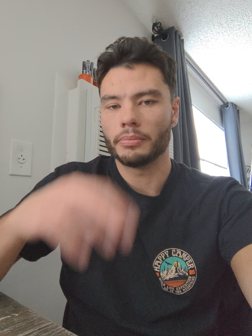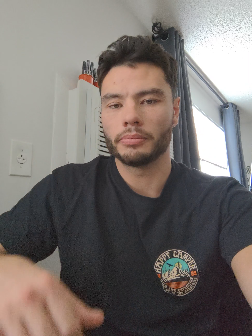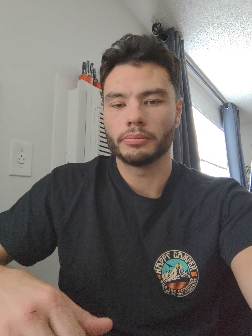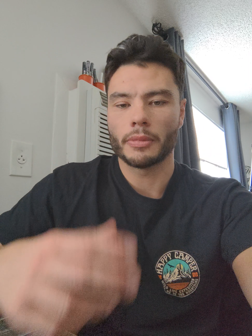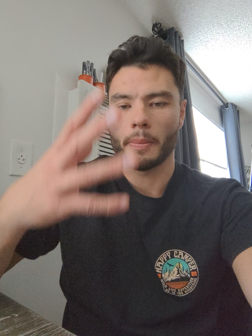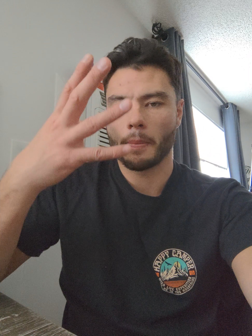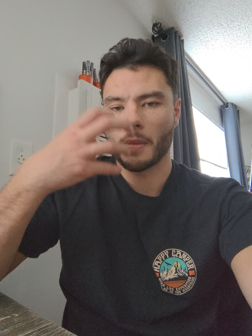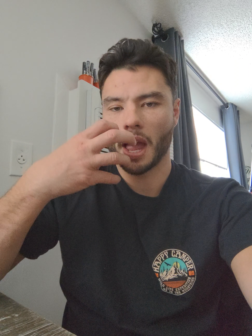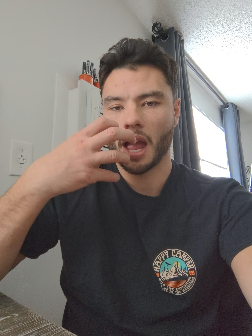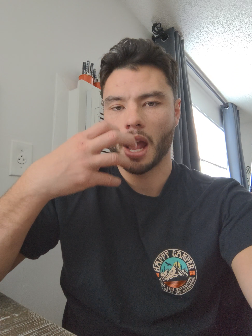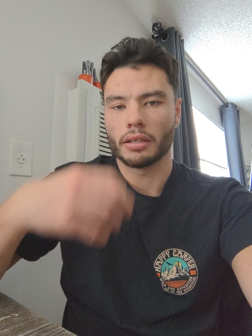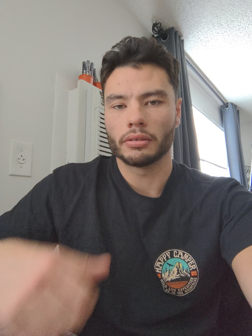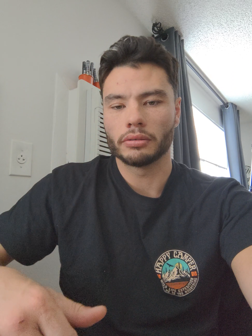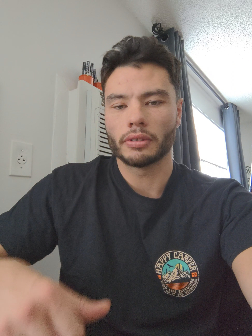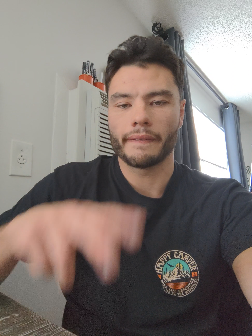mad